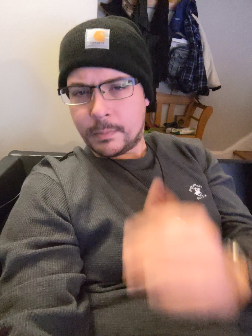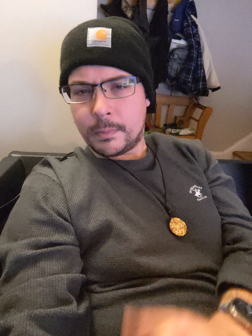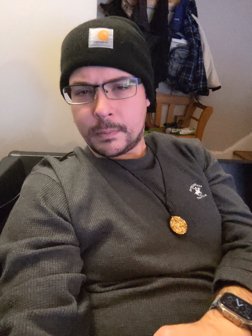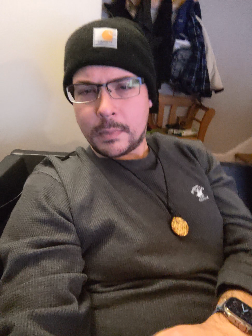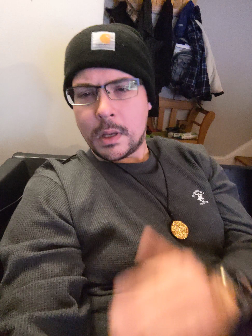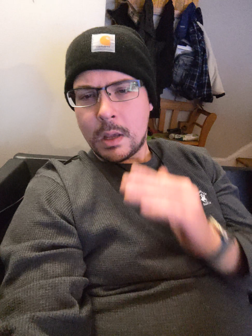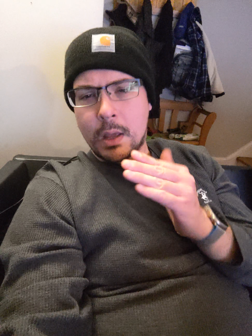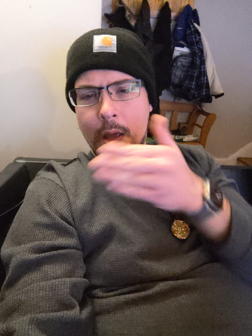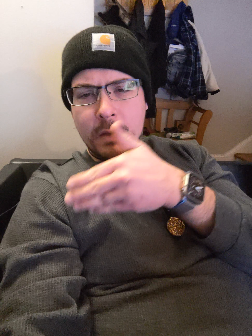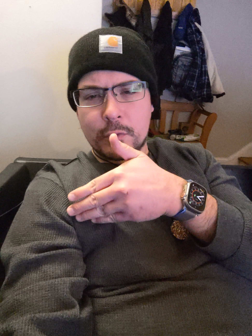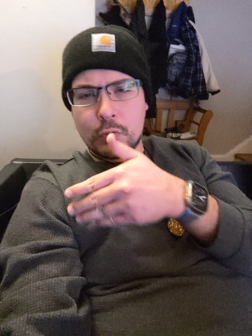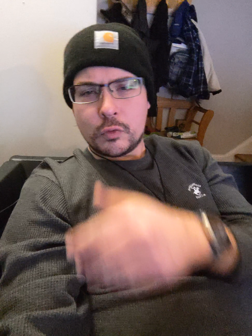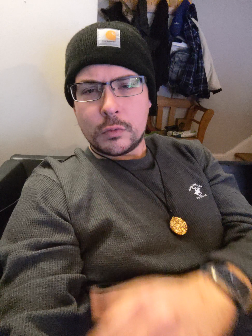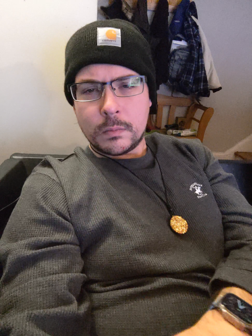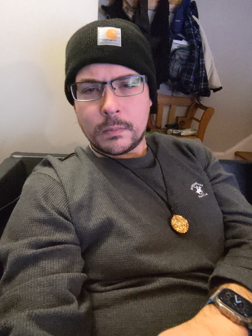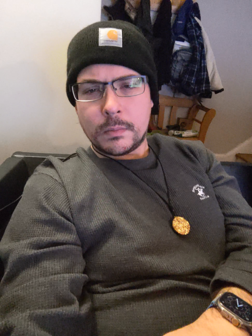after